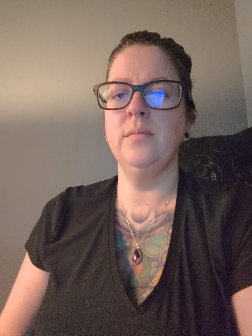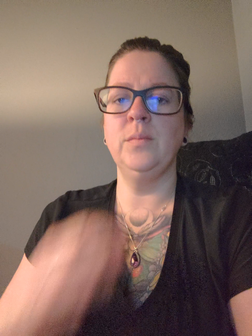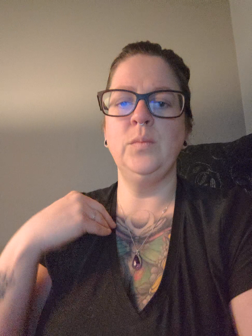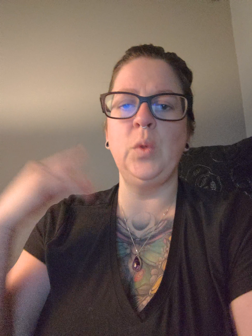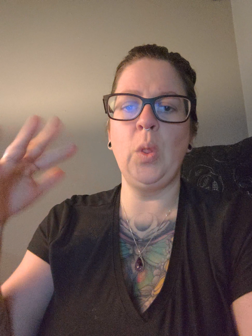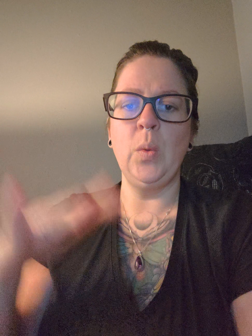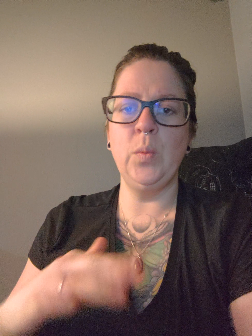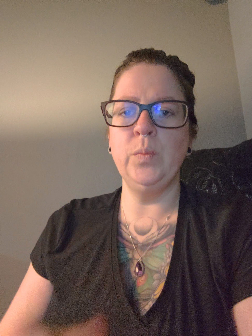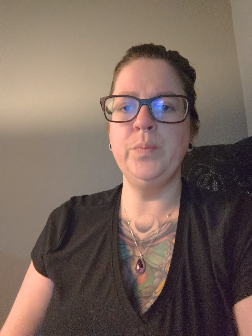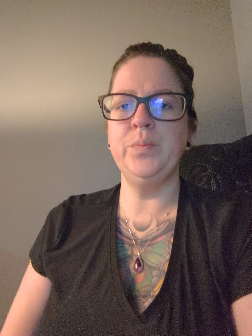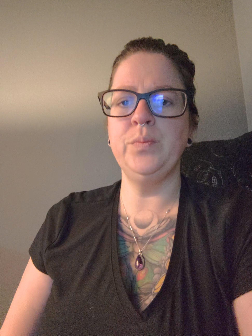snow